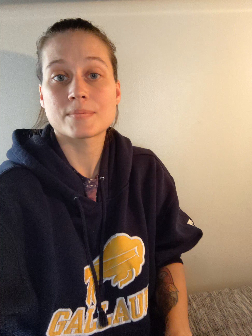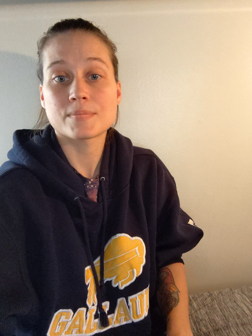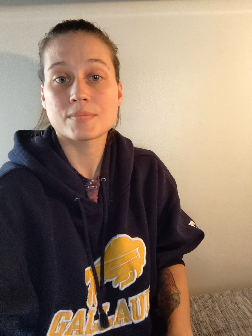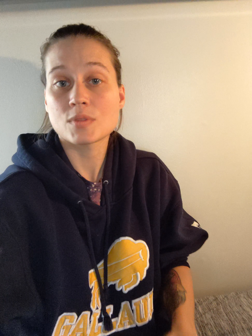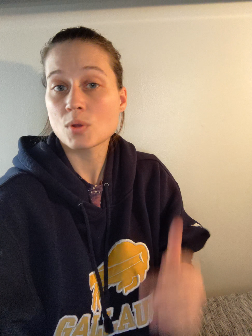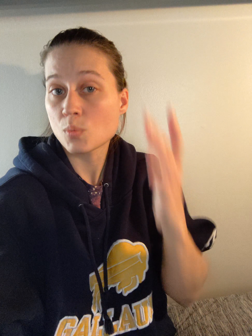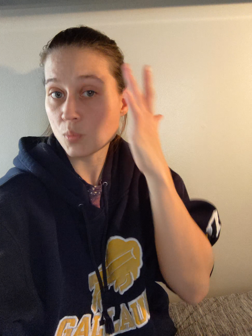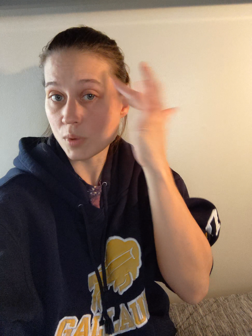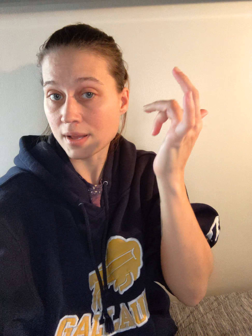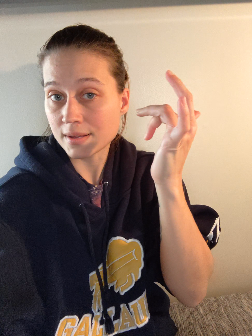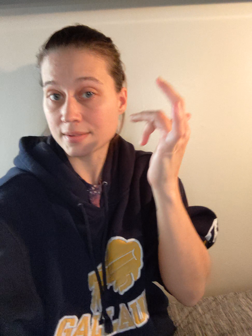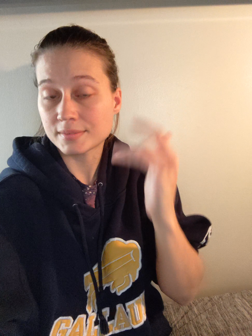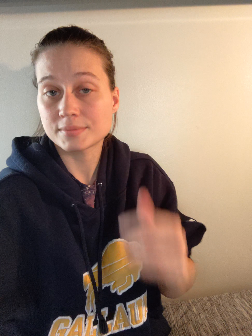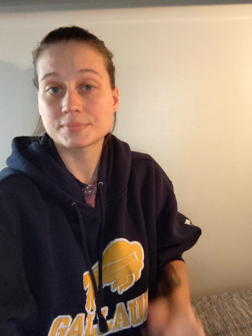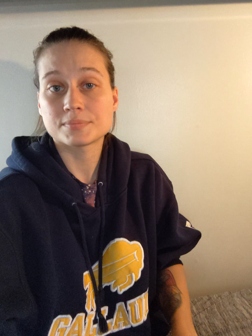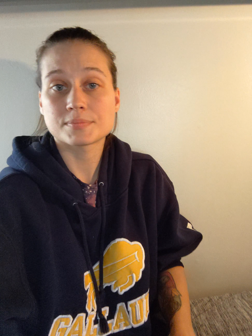why